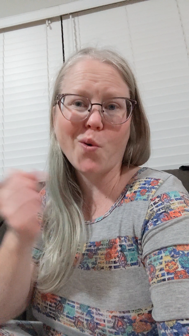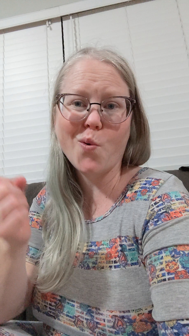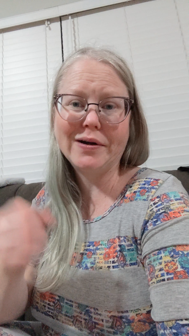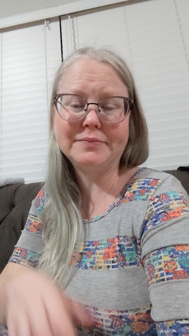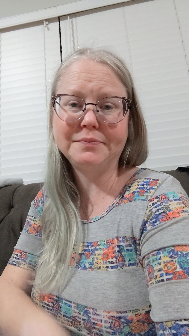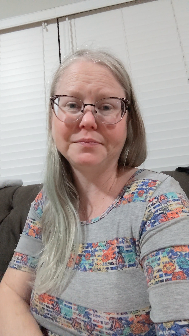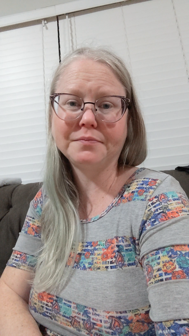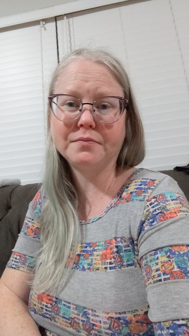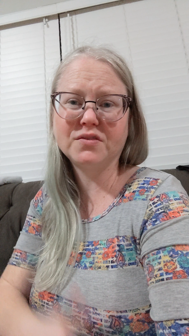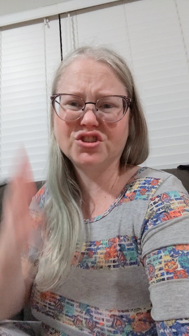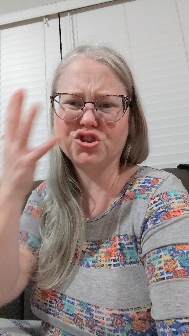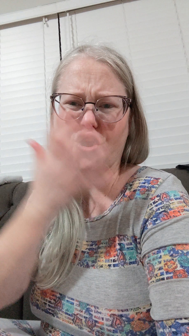dark